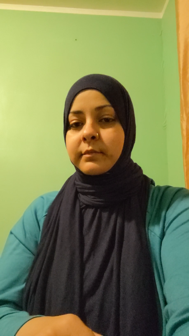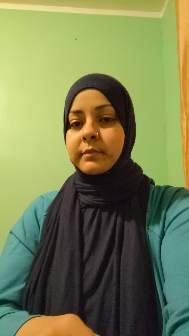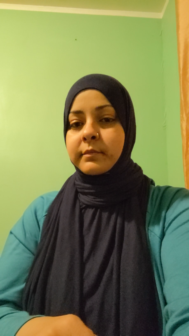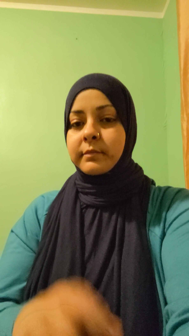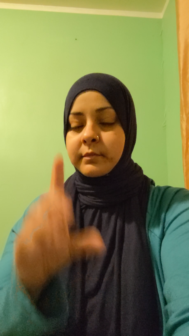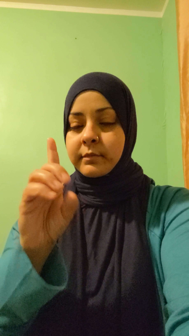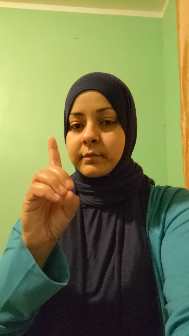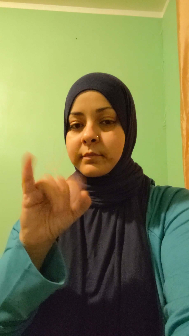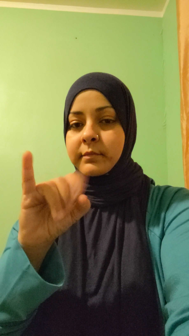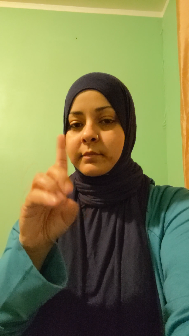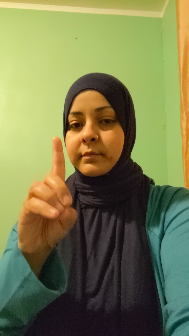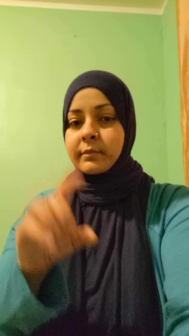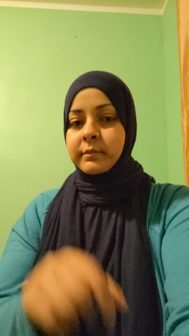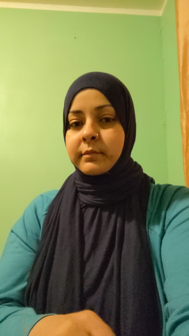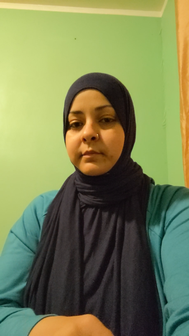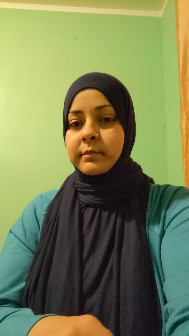did